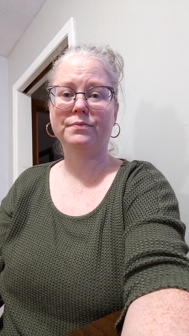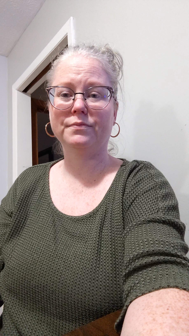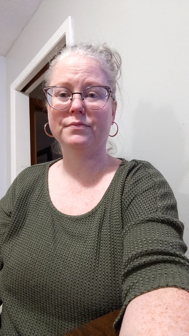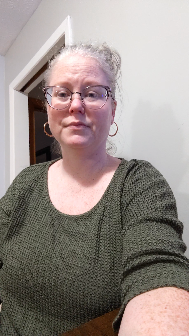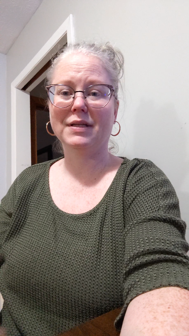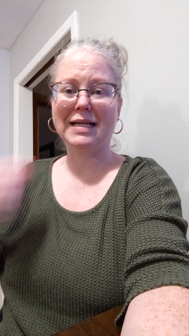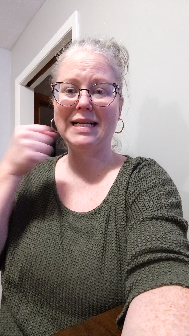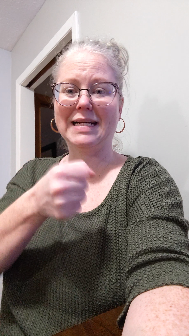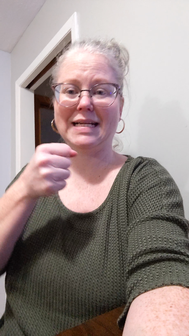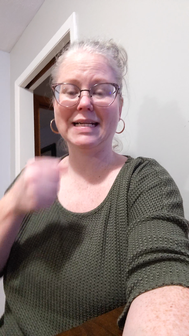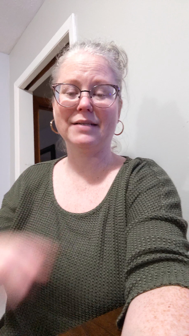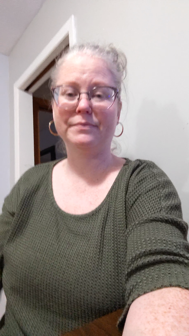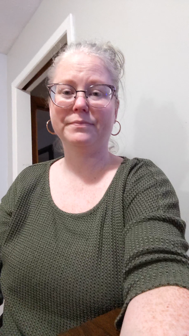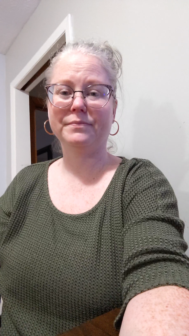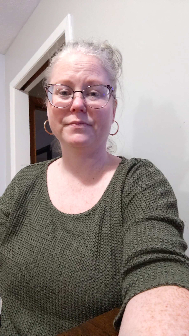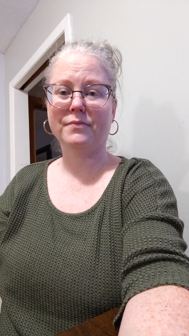hit